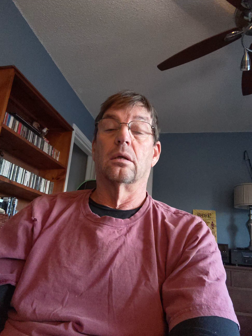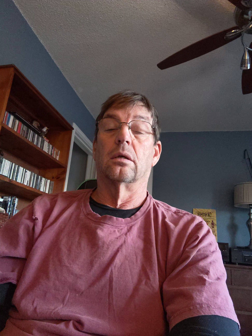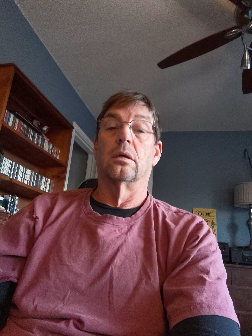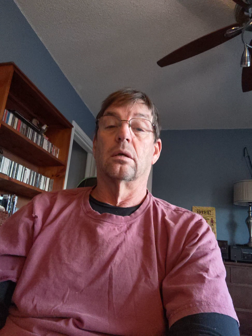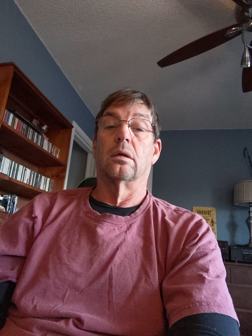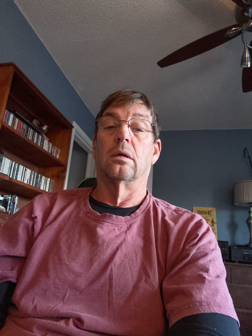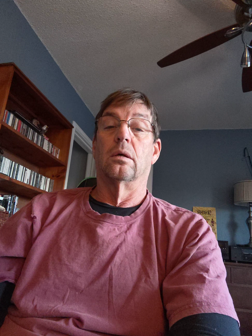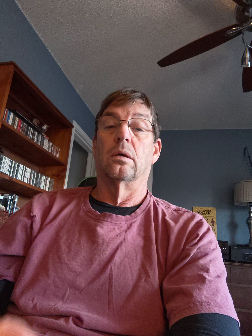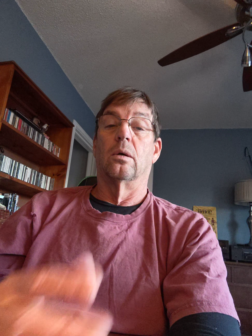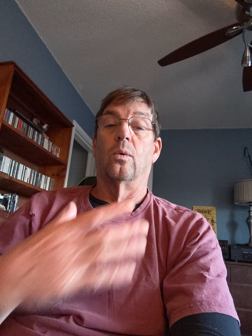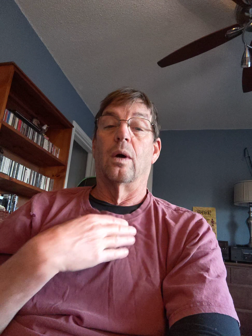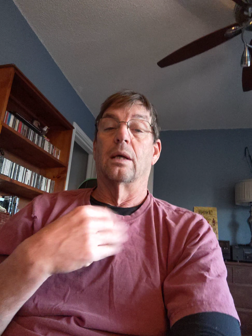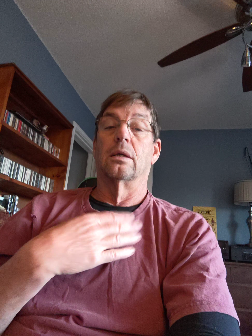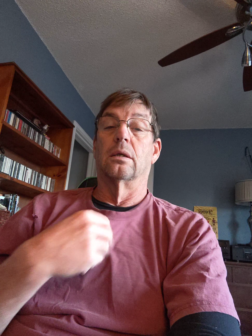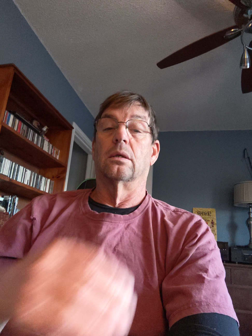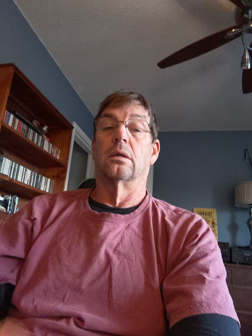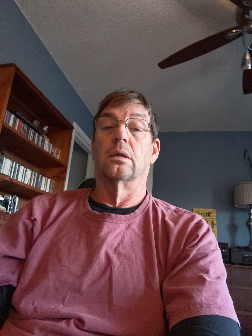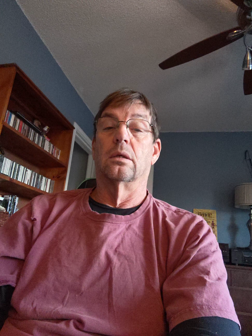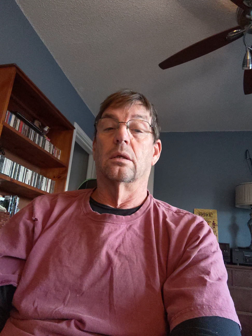white